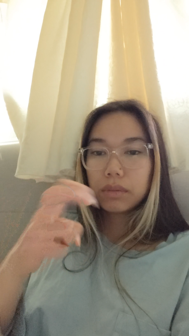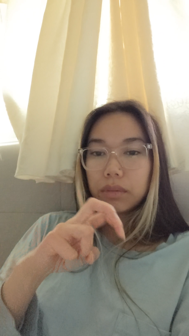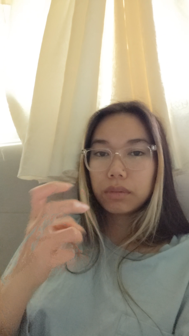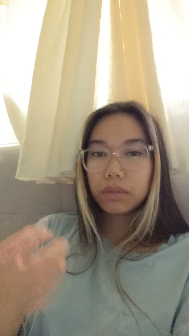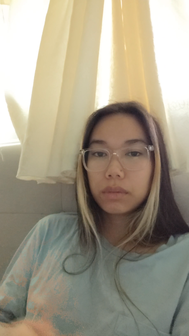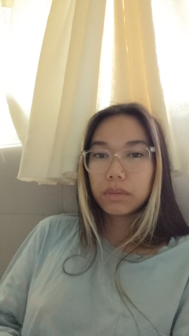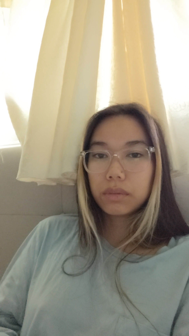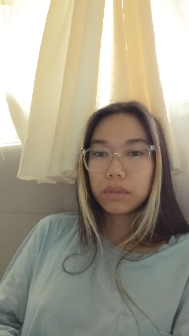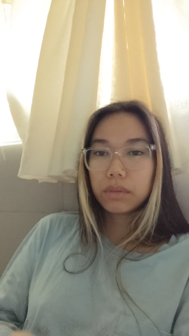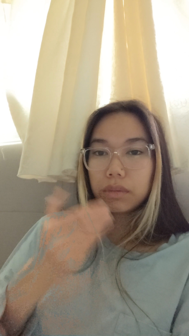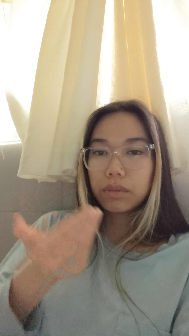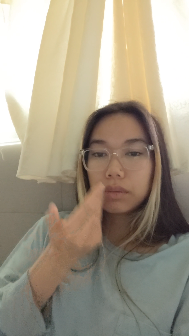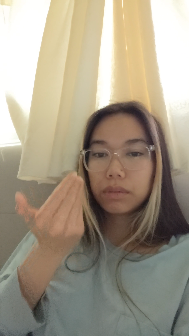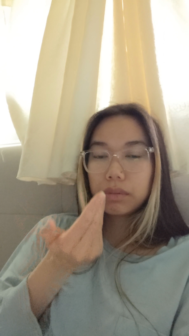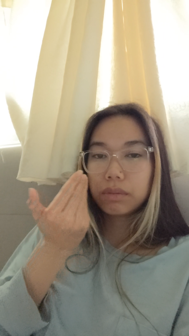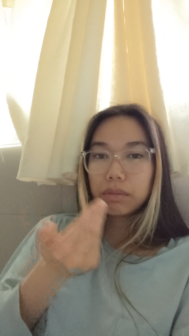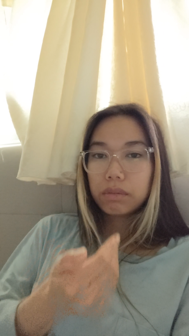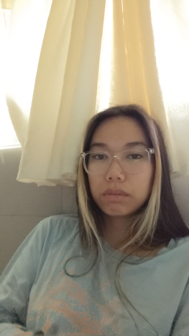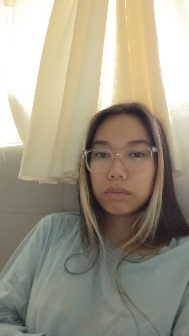new